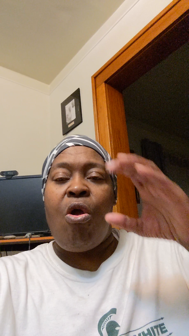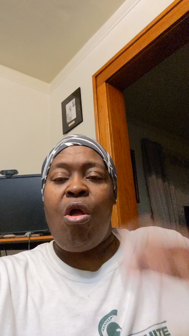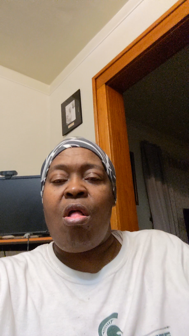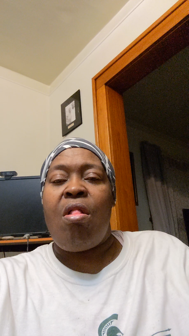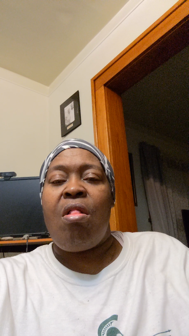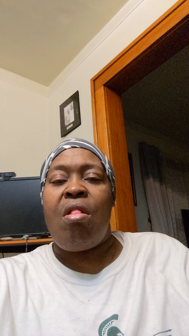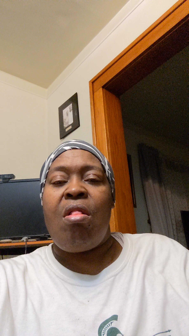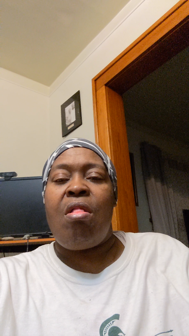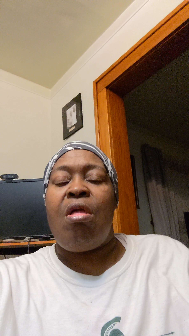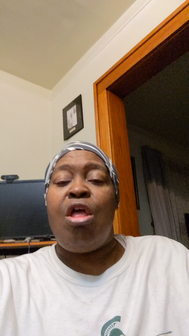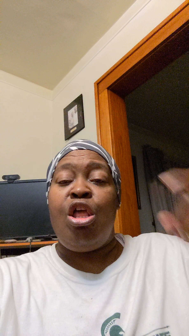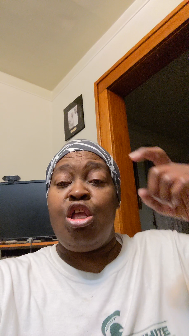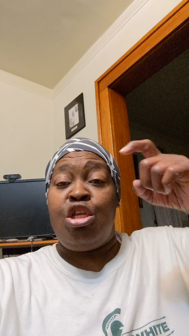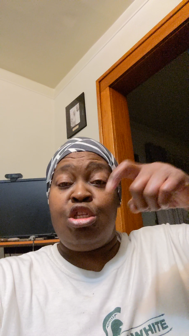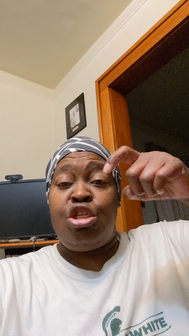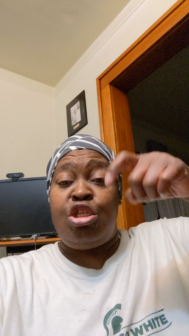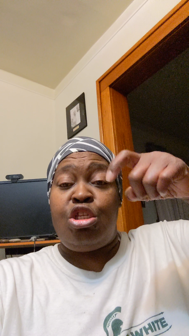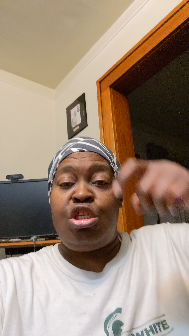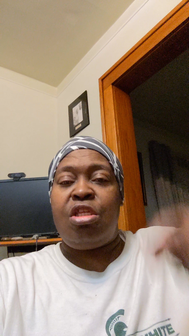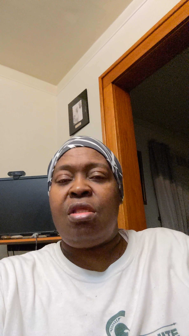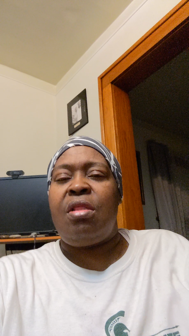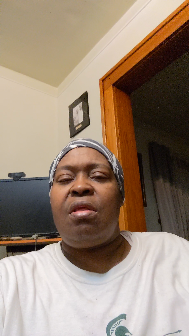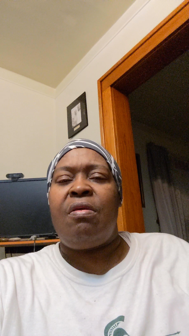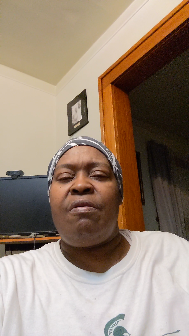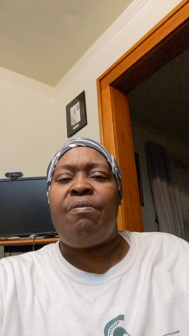should